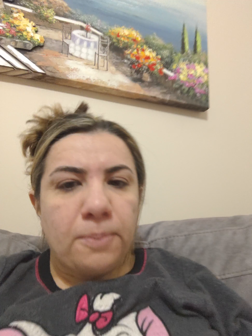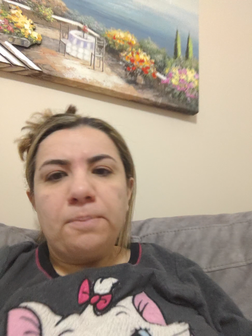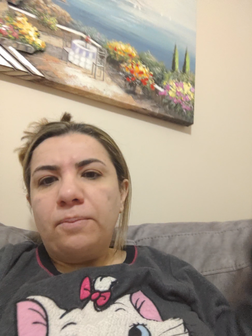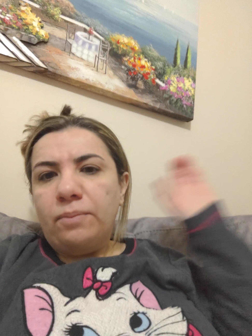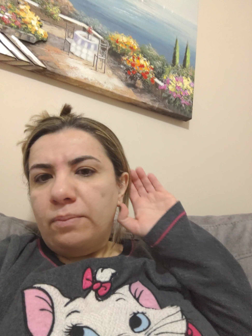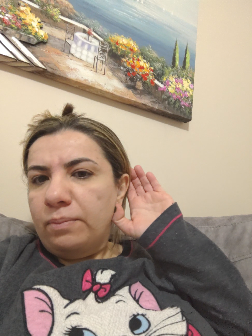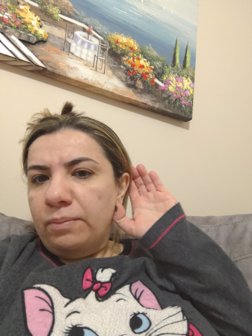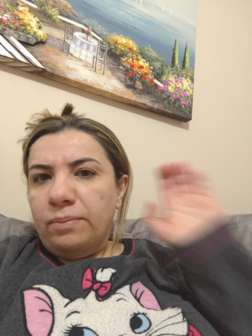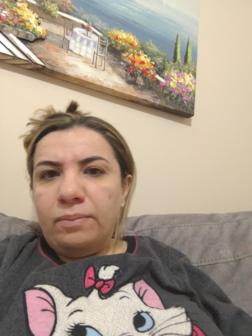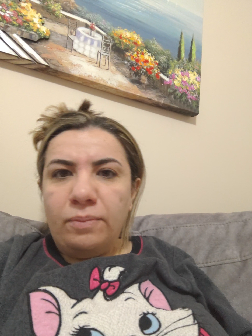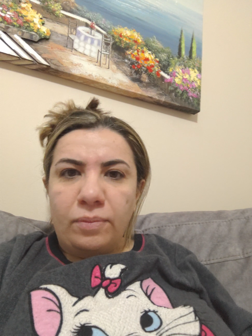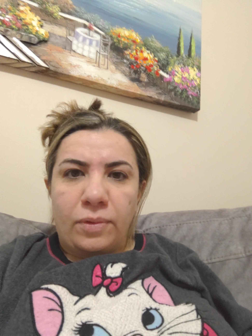listen